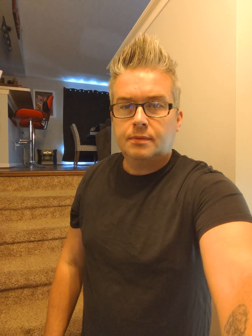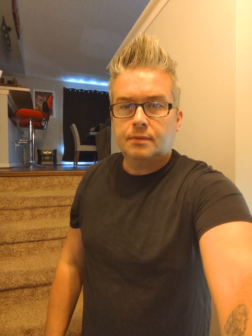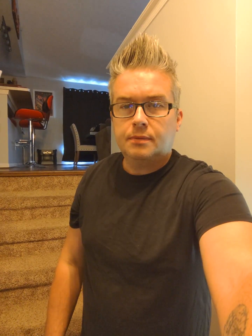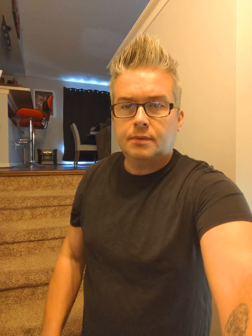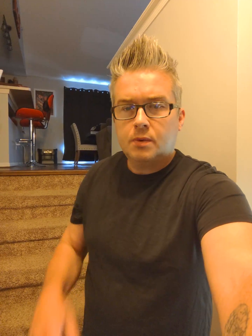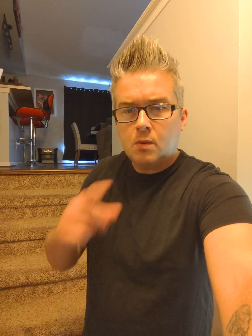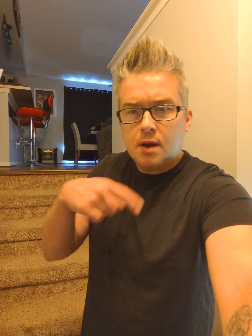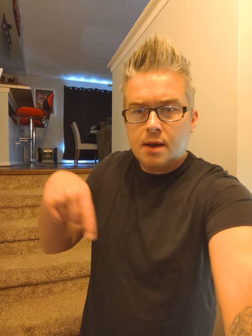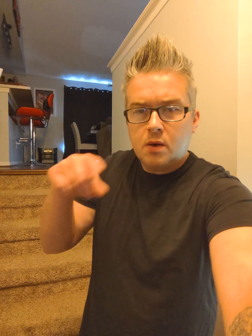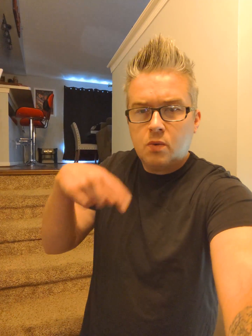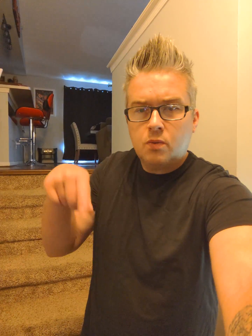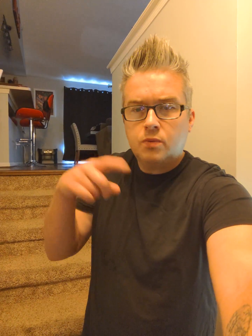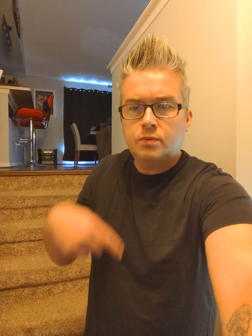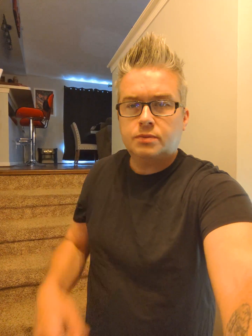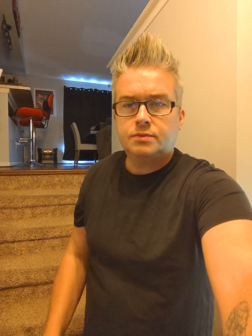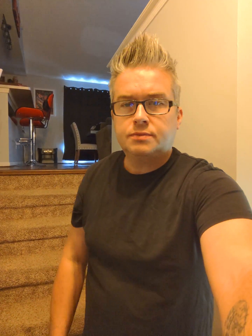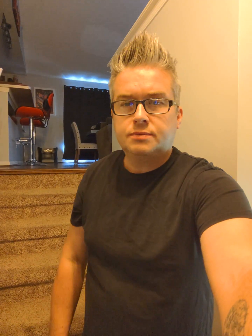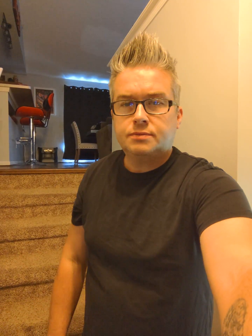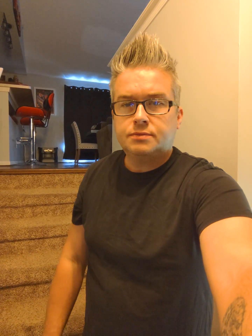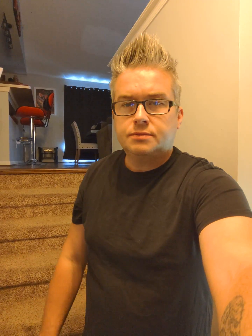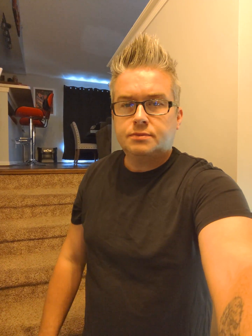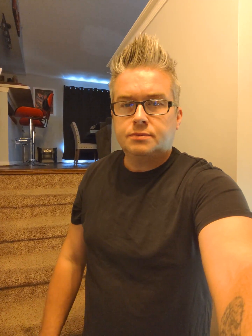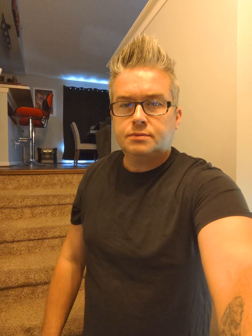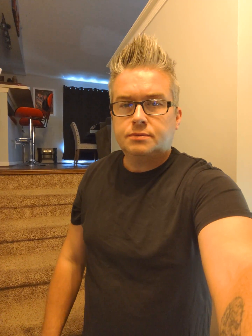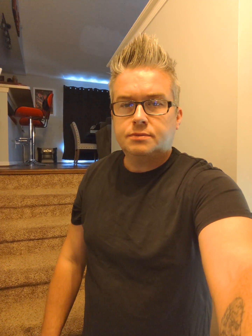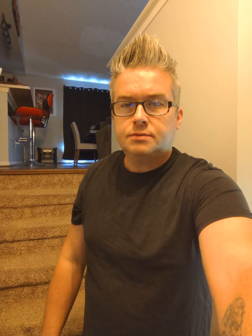around